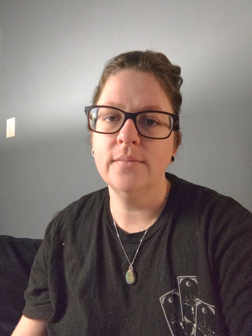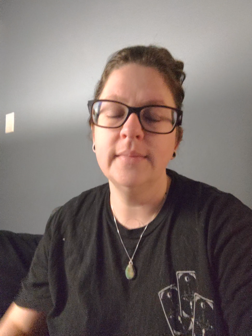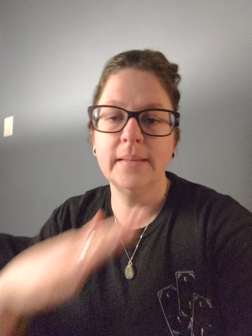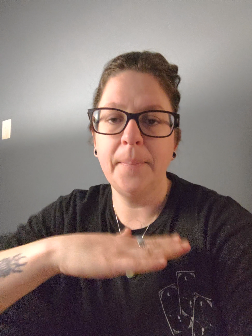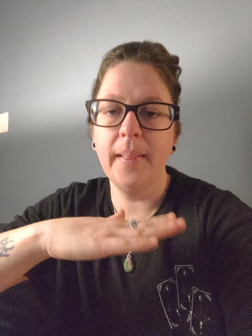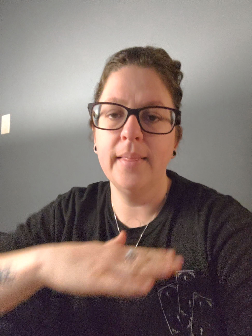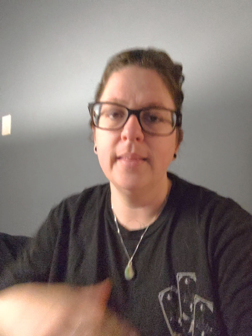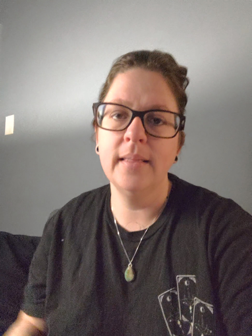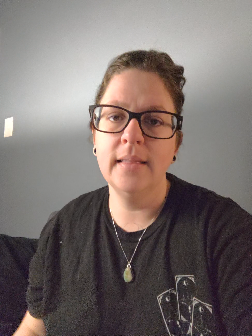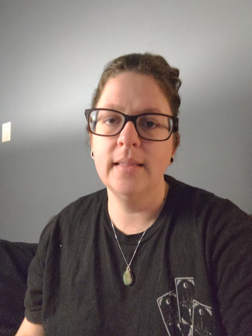table